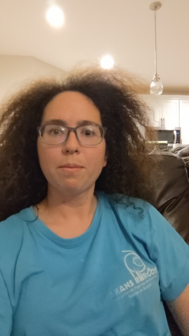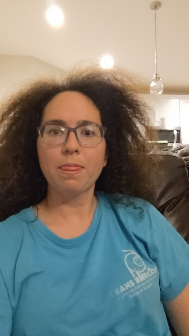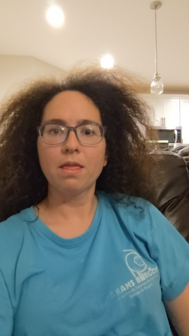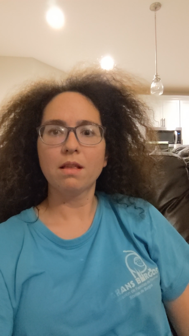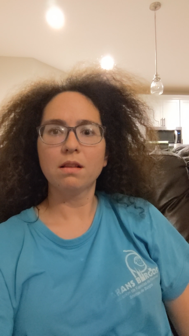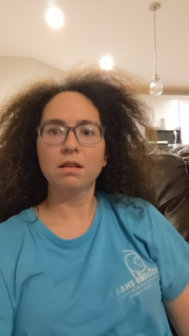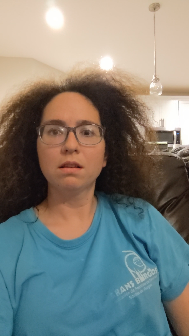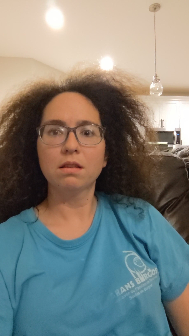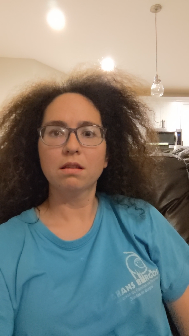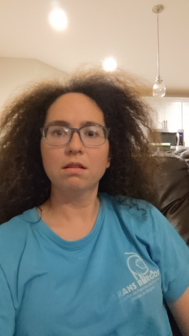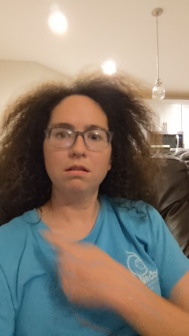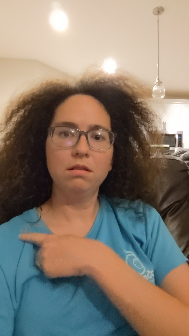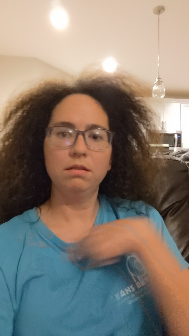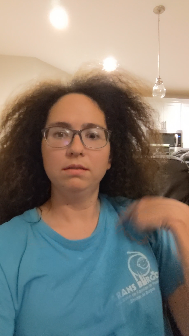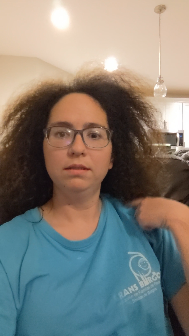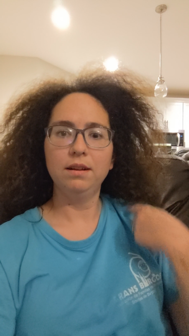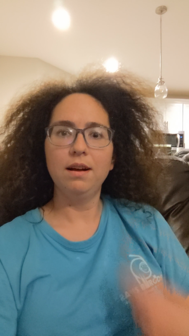necklace